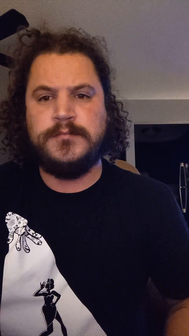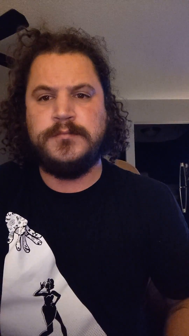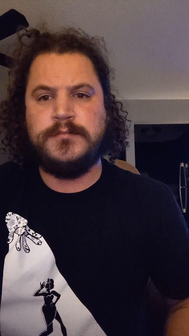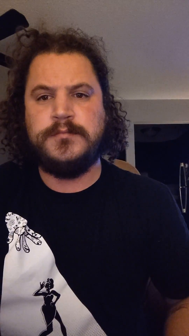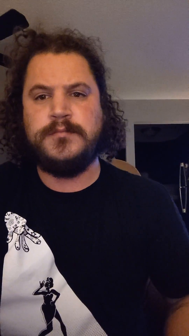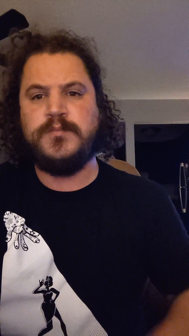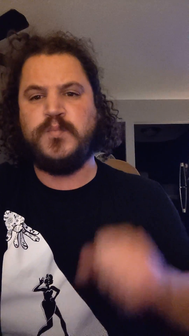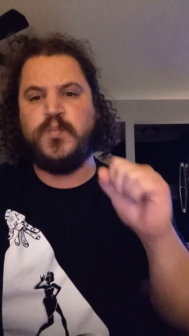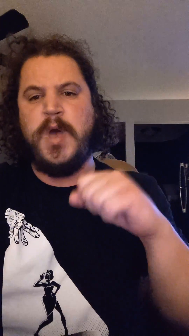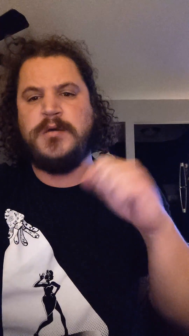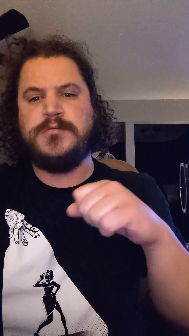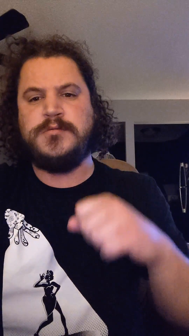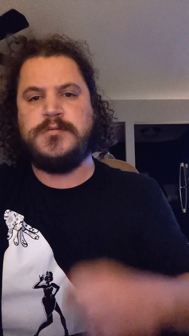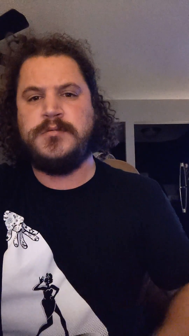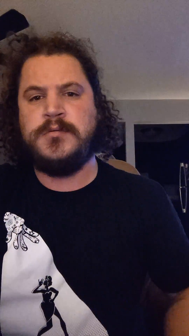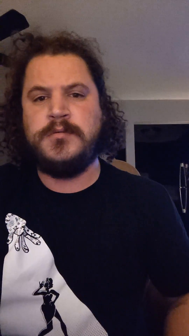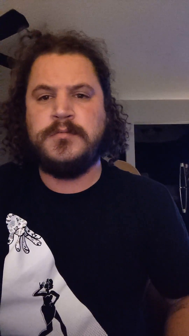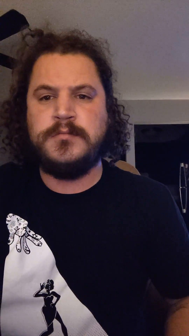rock